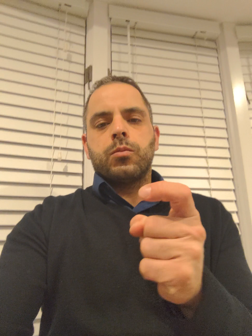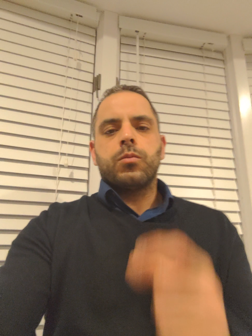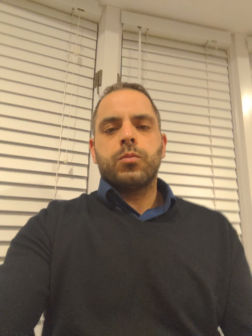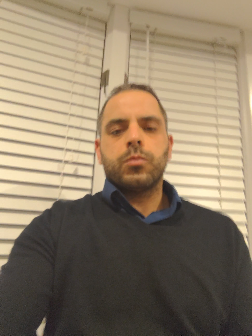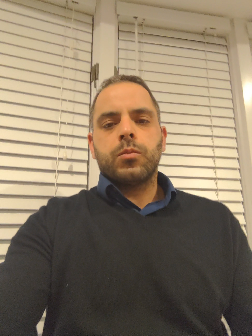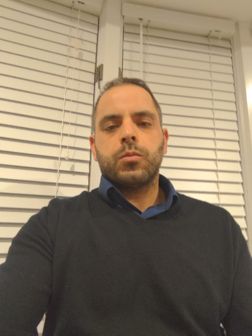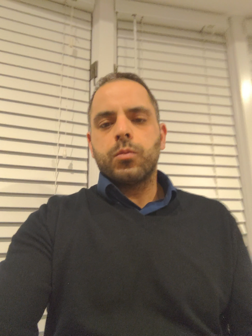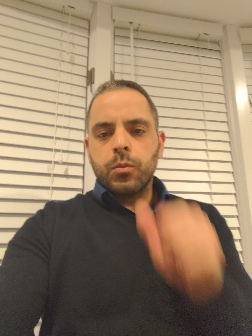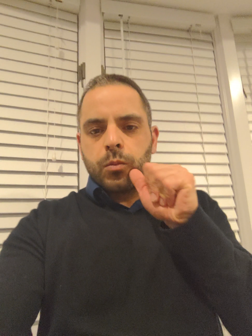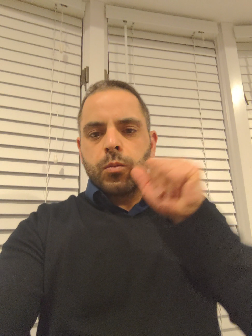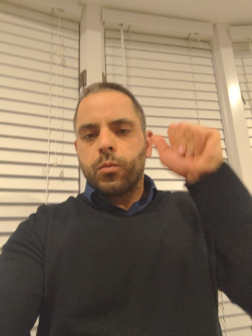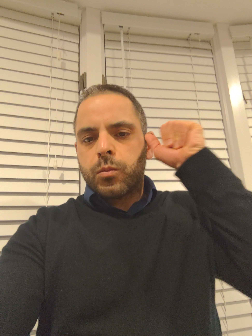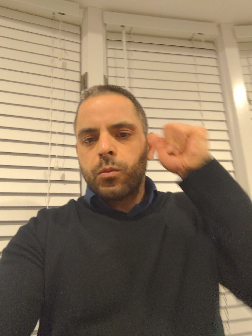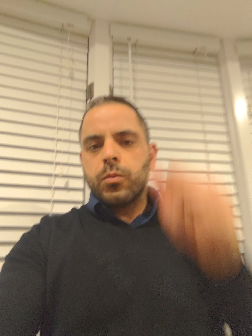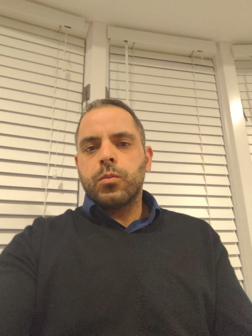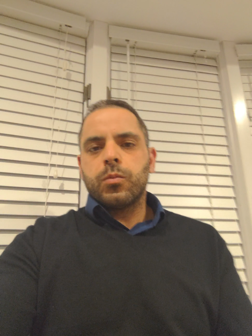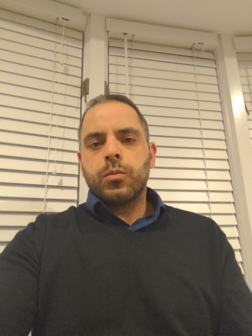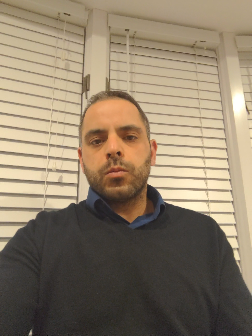yesterday